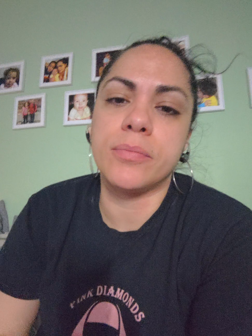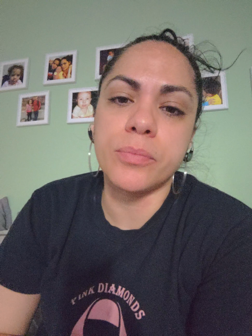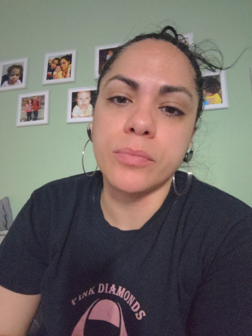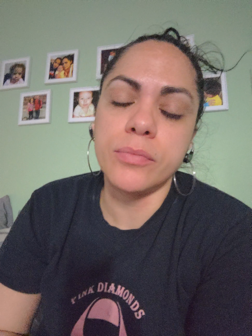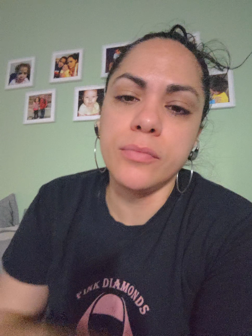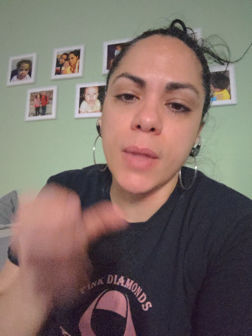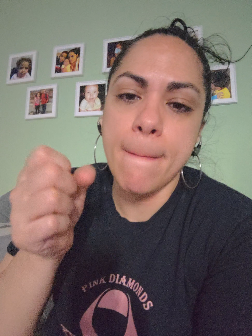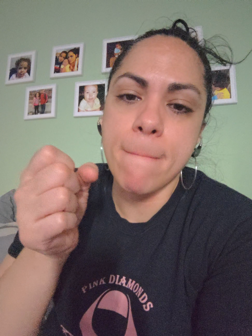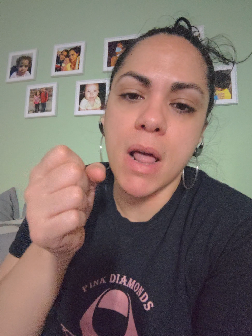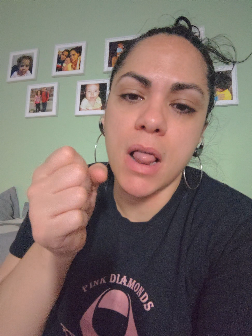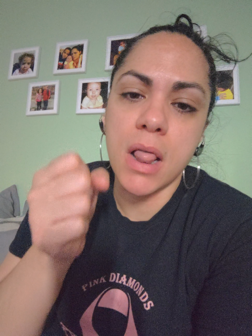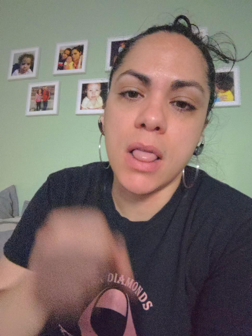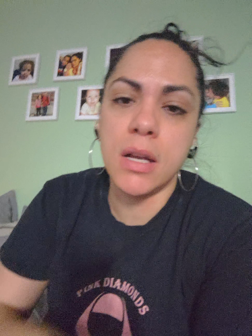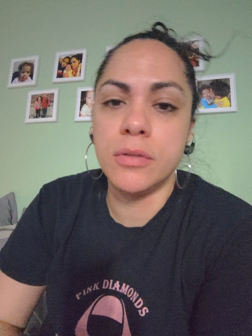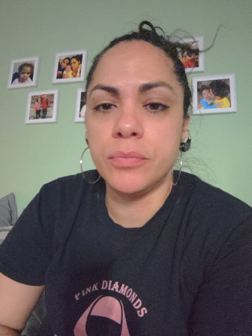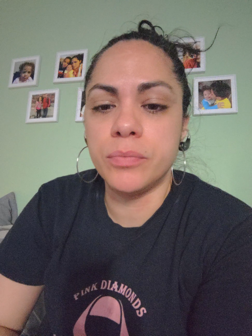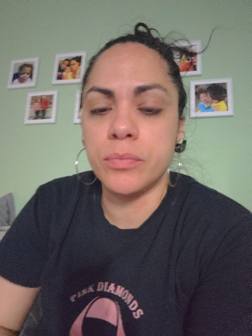milk